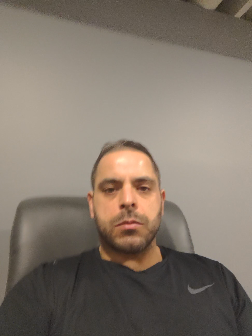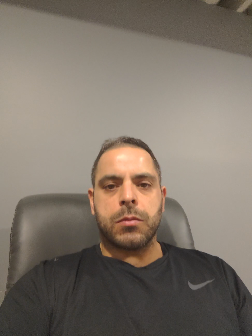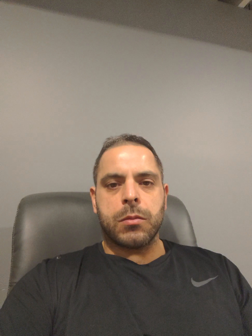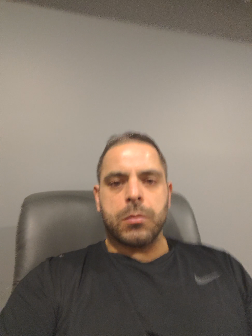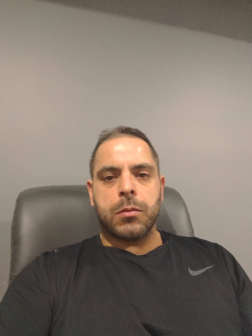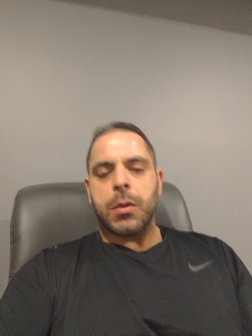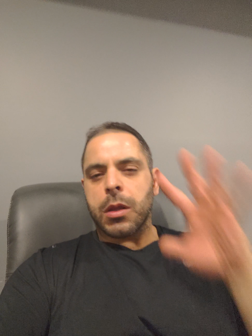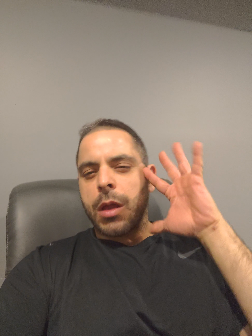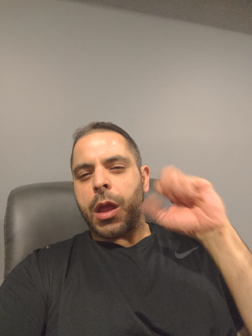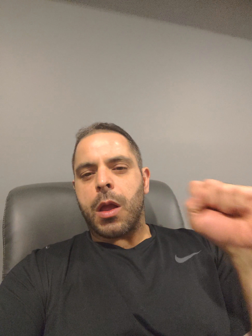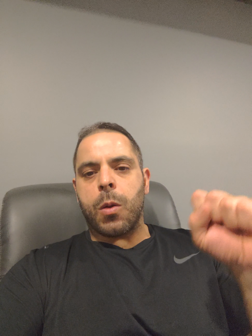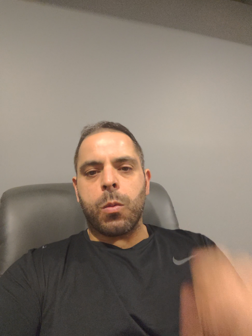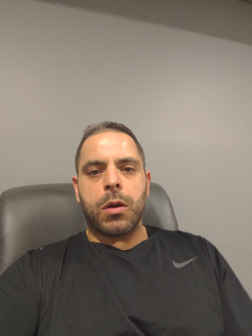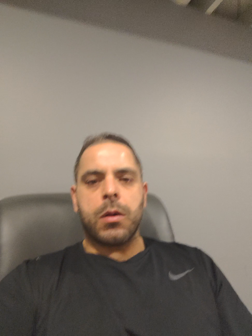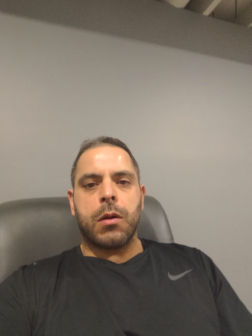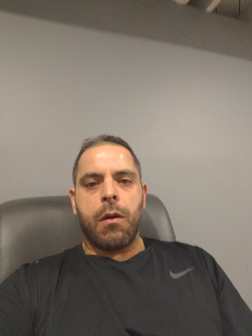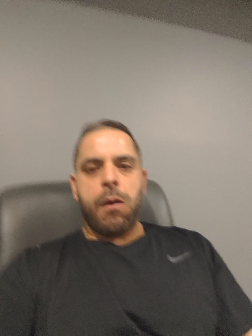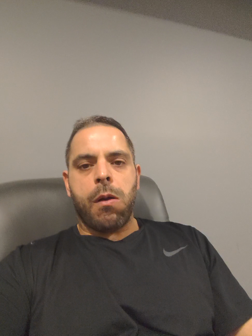loud